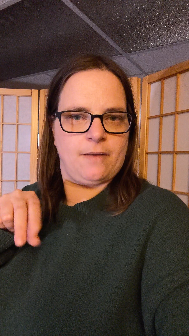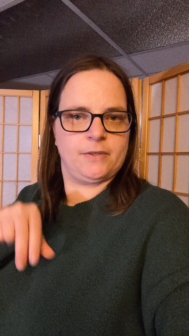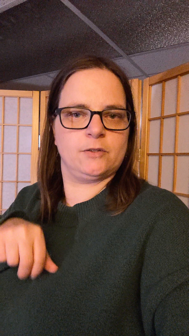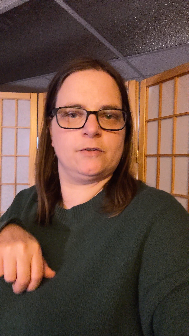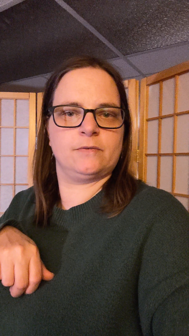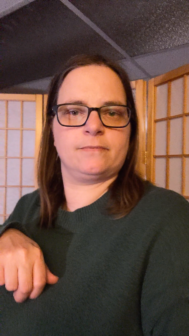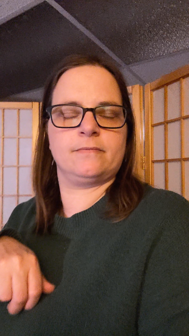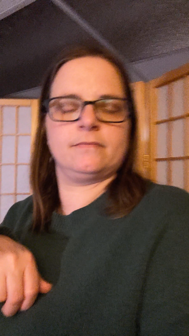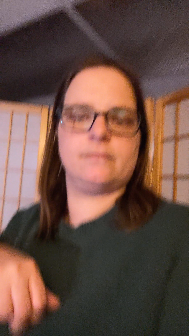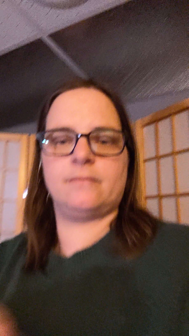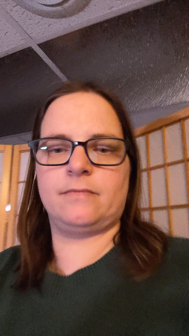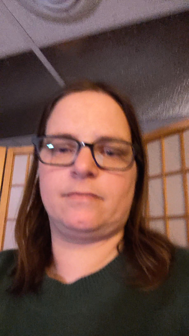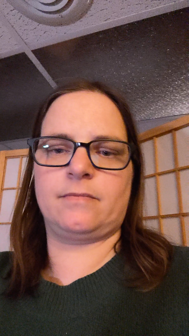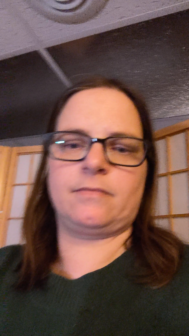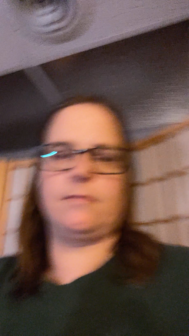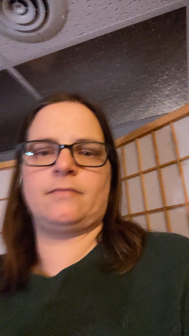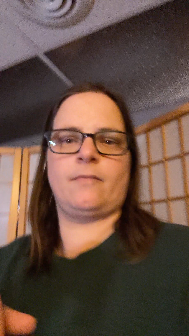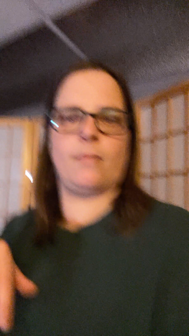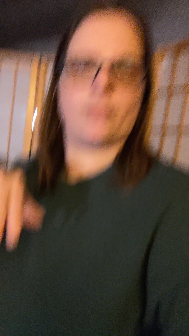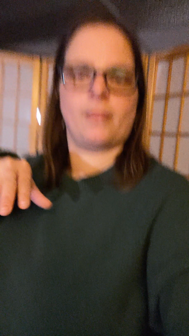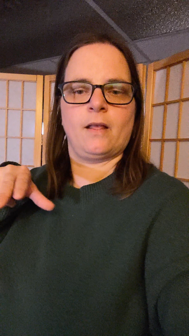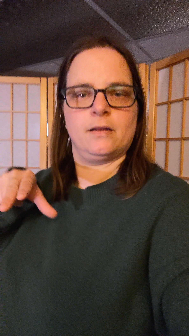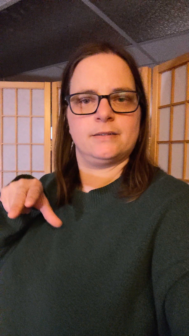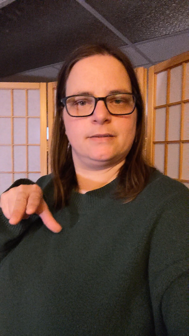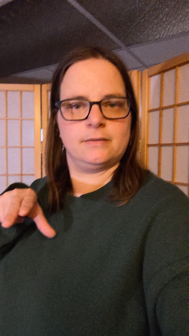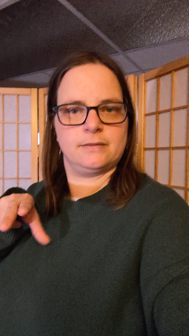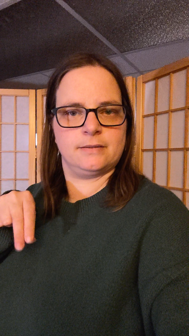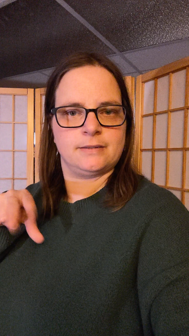diaper